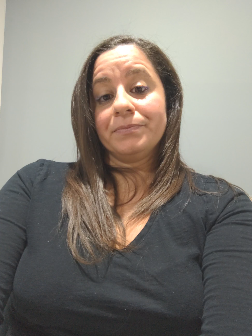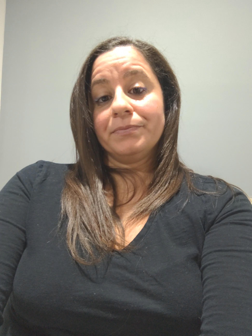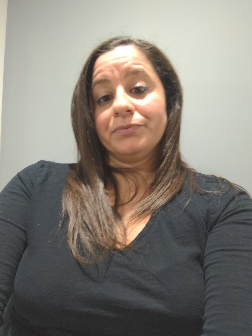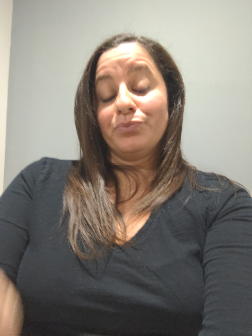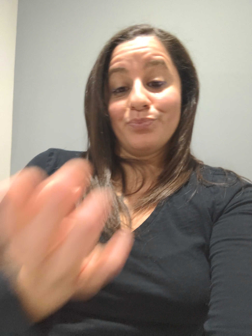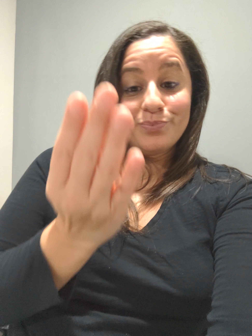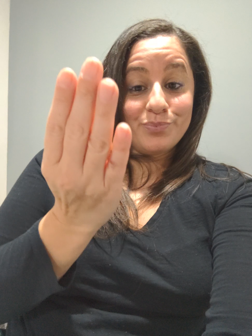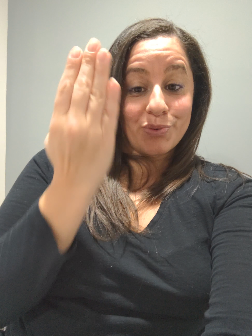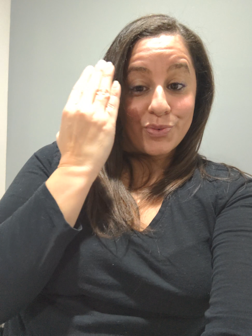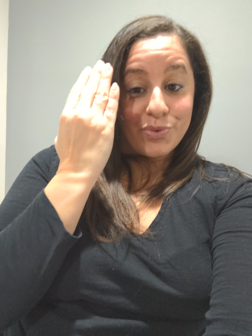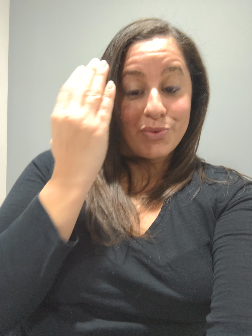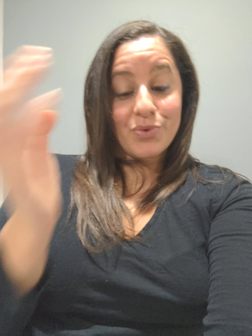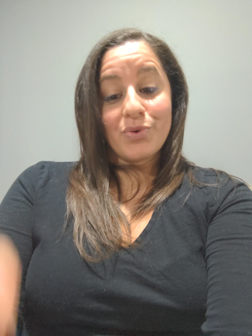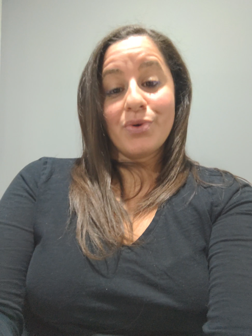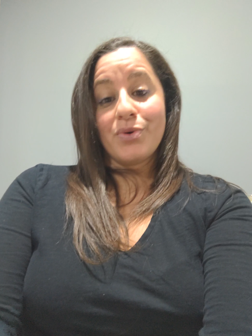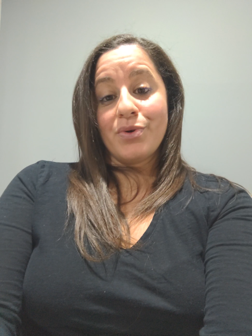morning